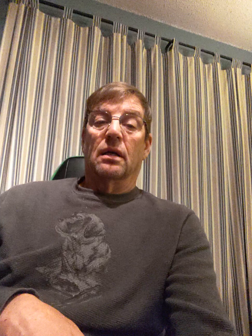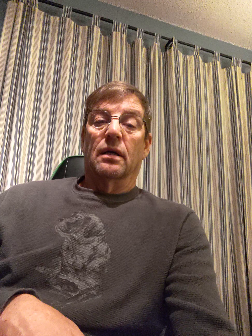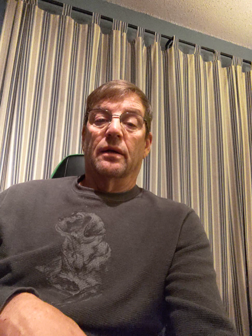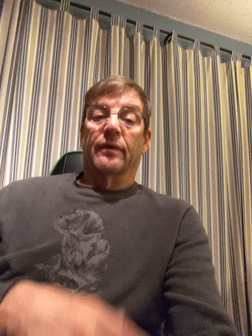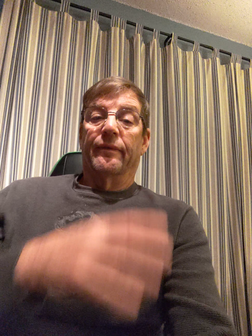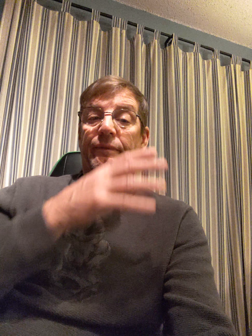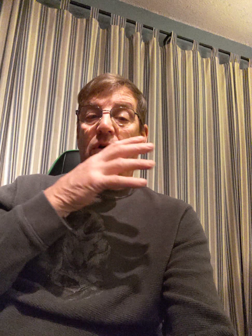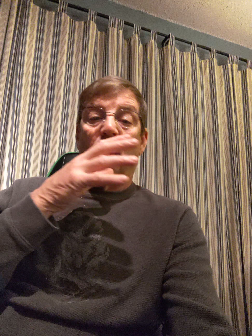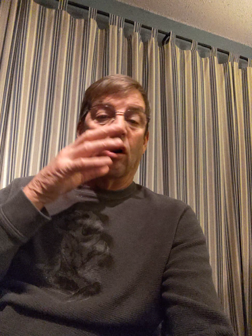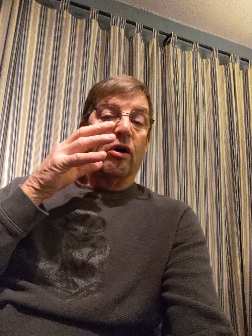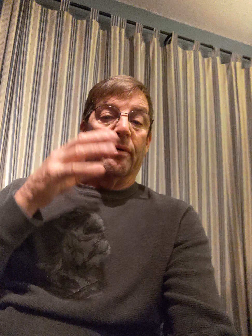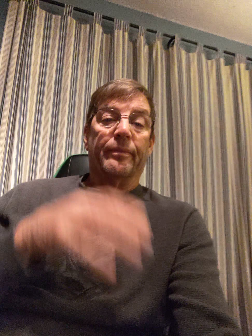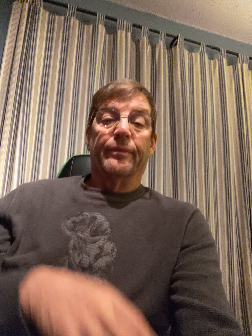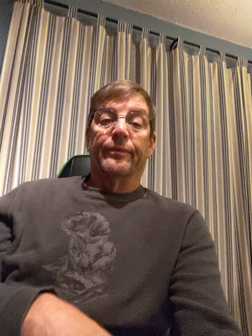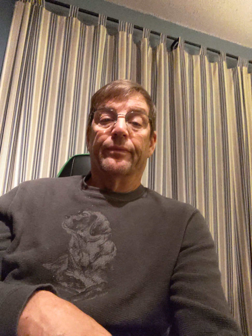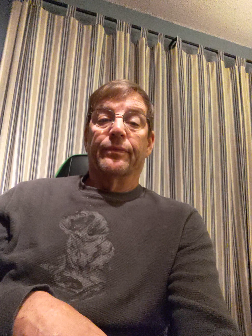farm